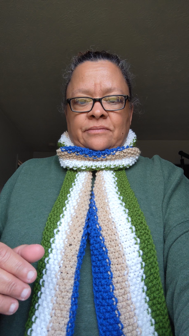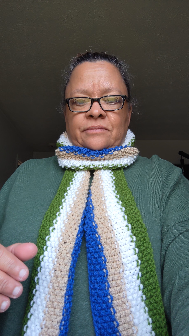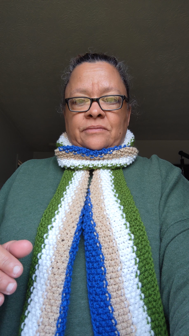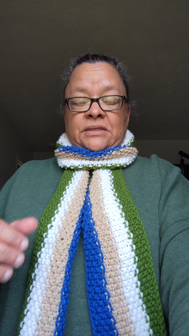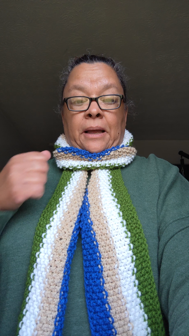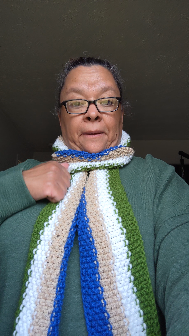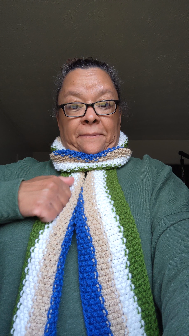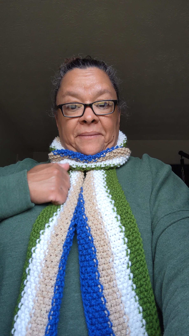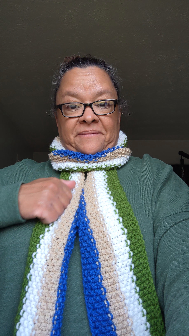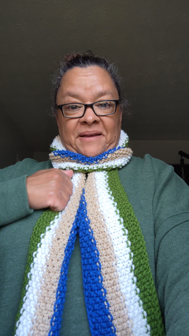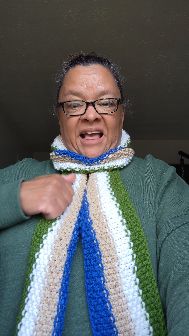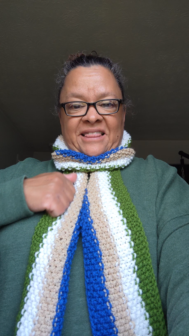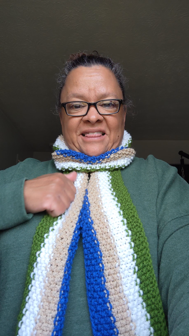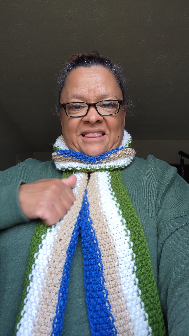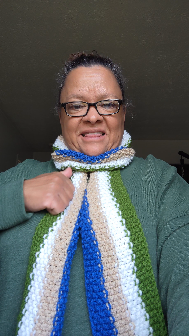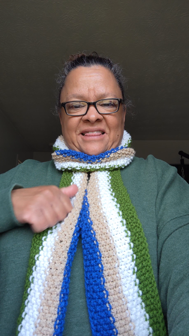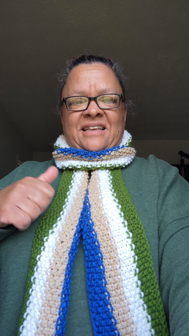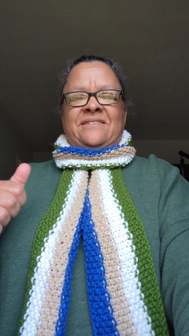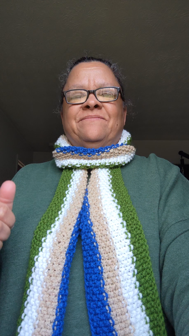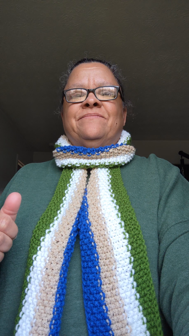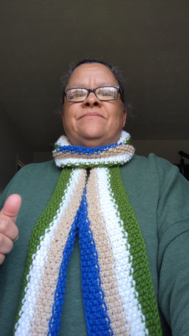bathtub